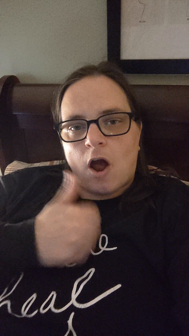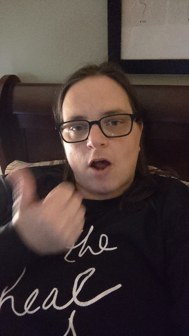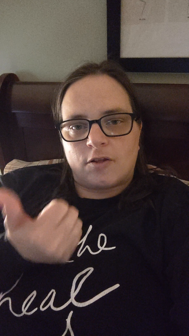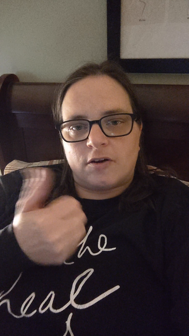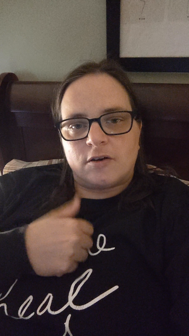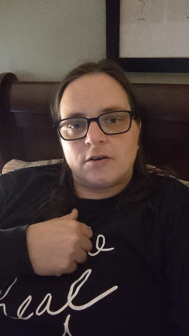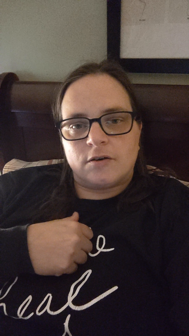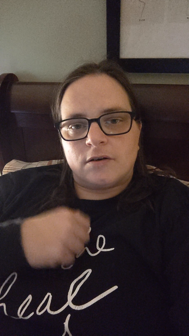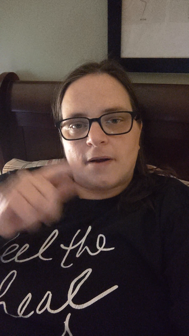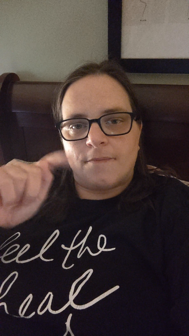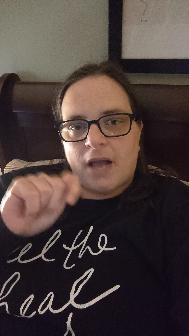bathroom